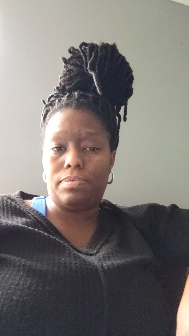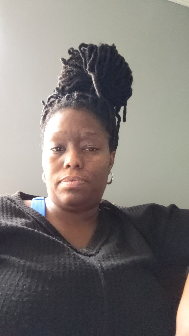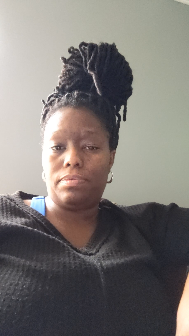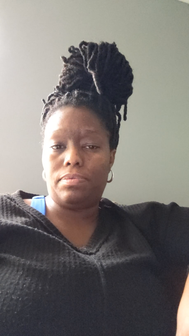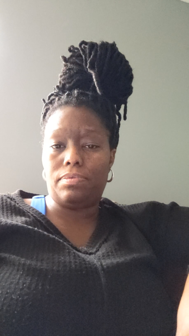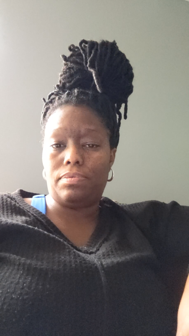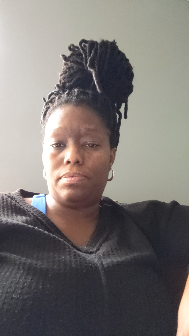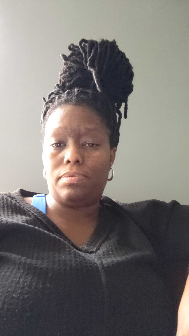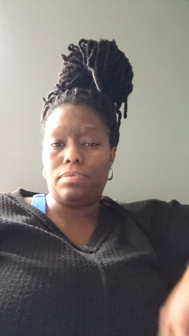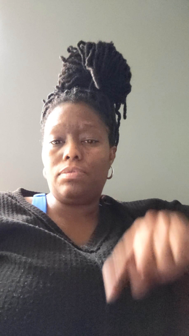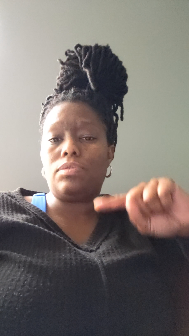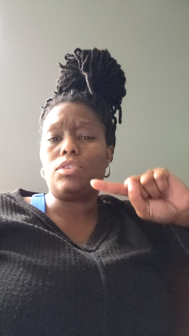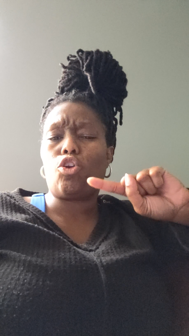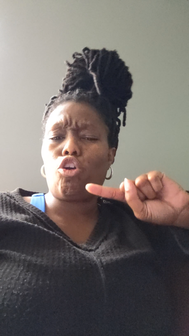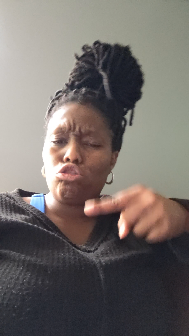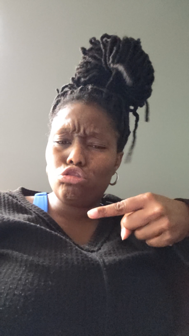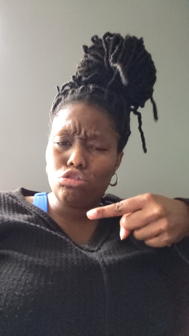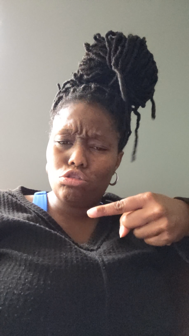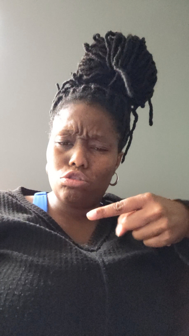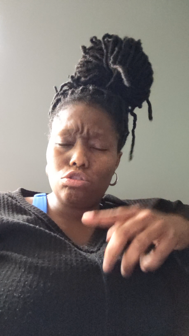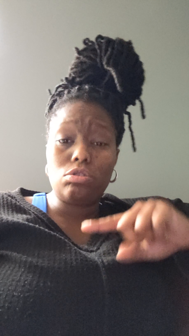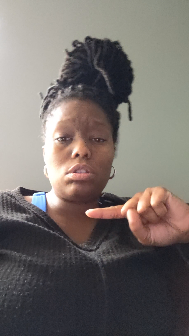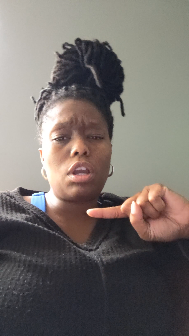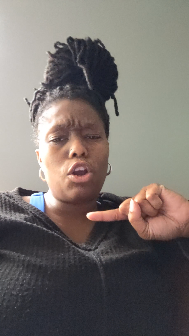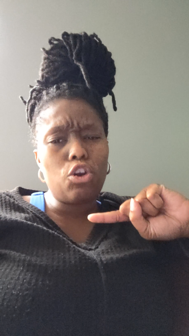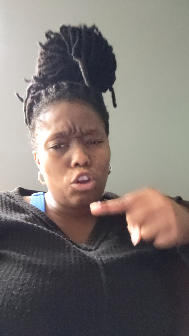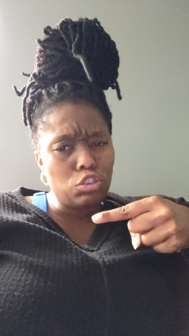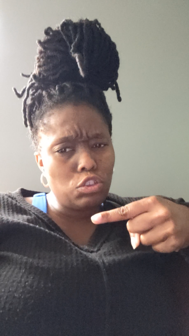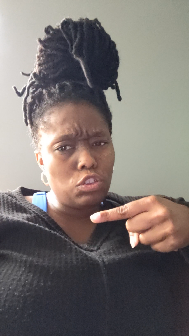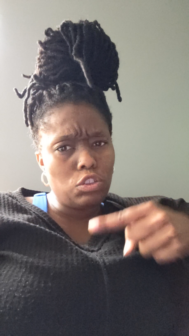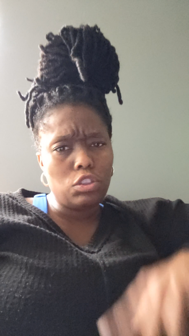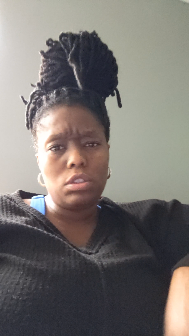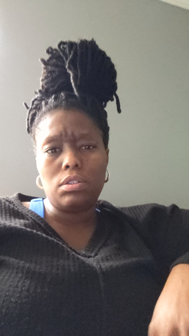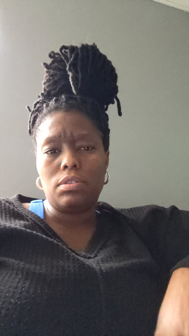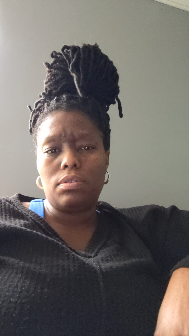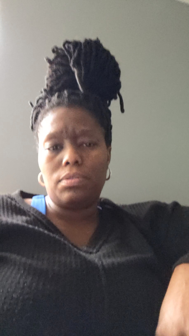hurt